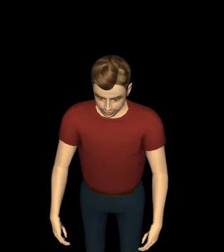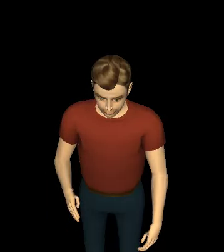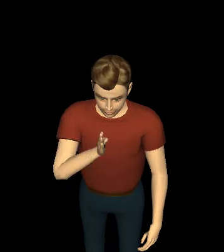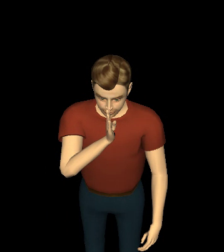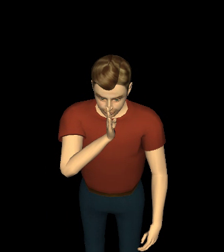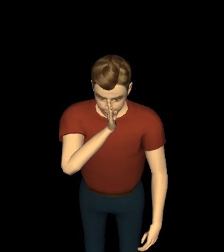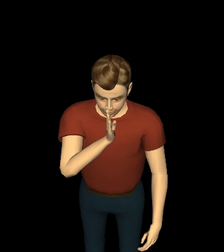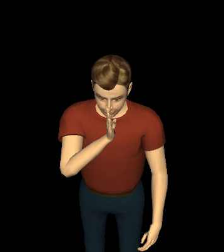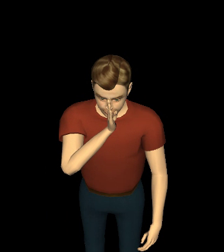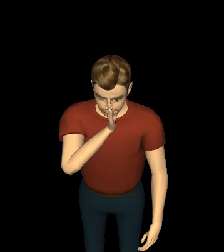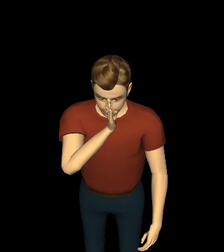الظهيرة